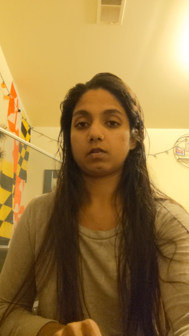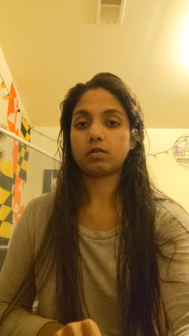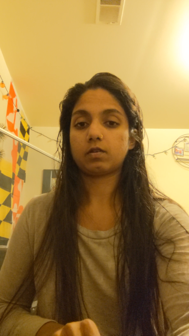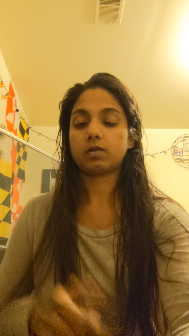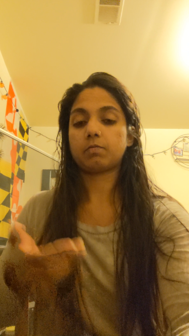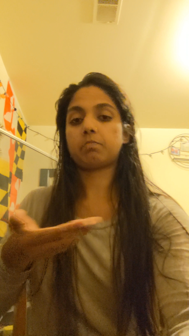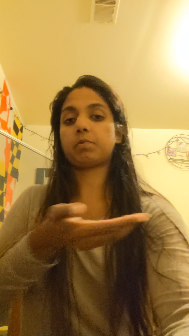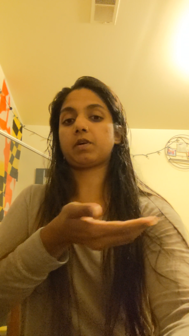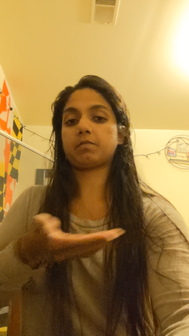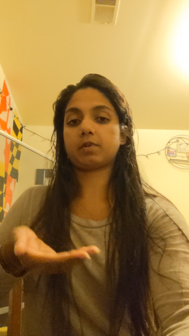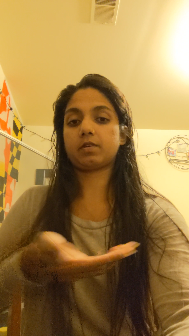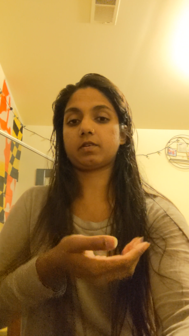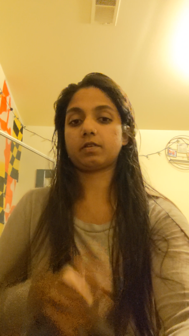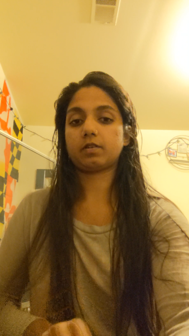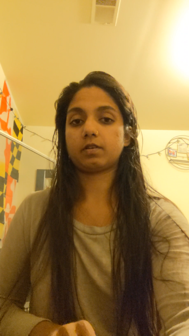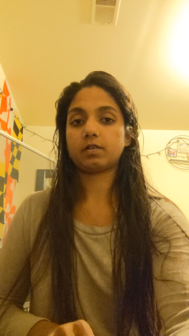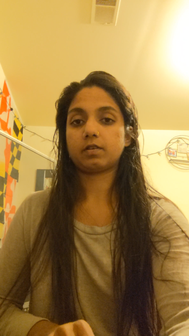baby